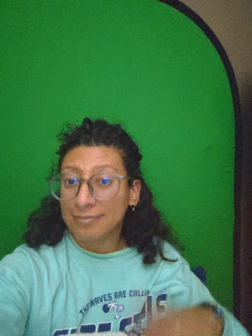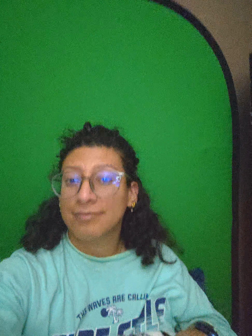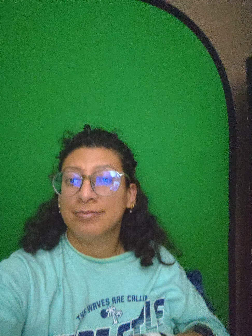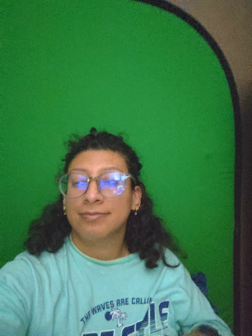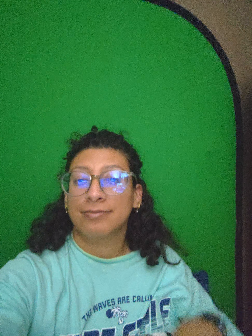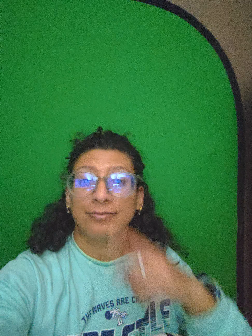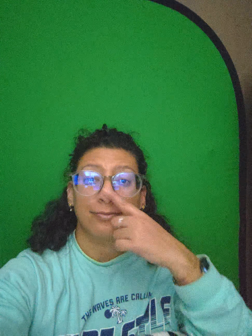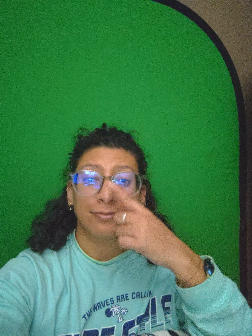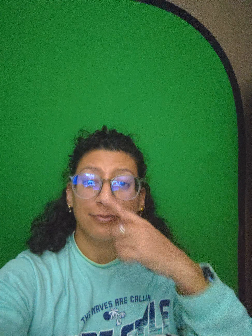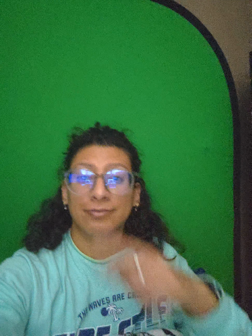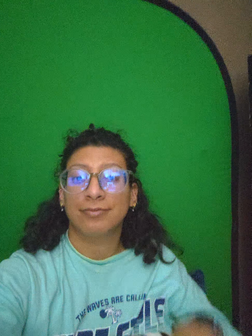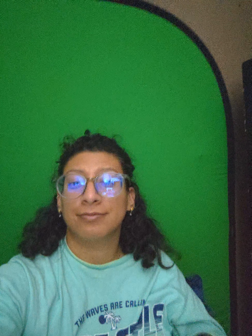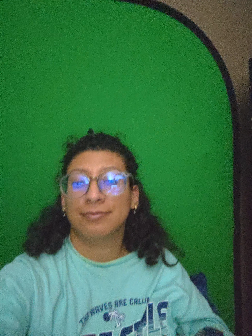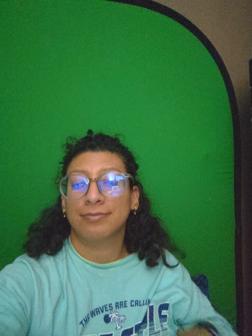nose